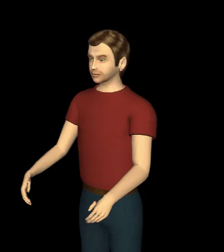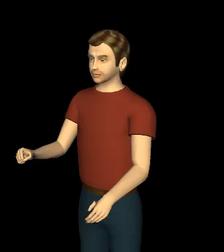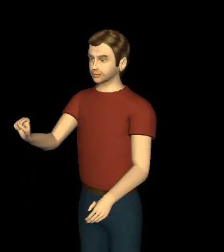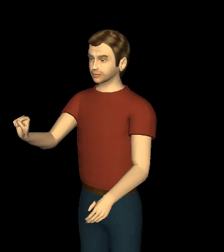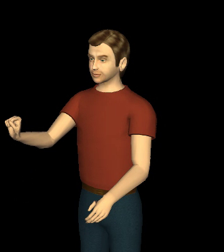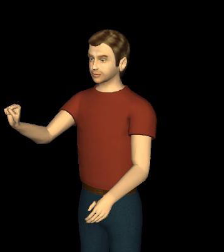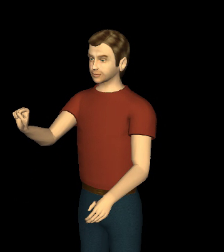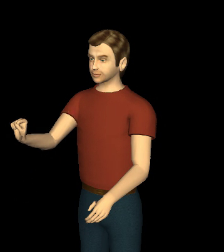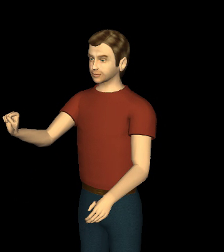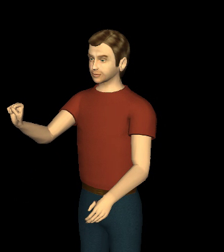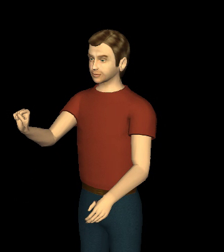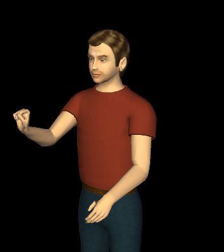السبت